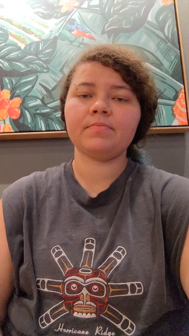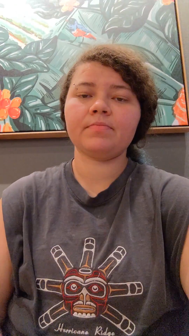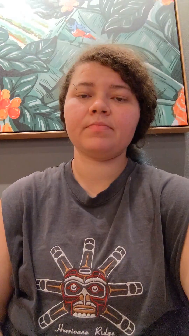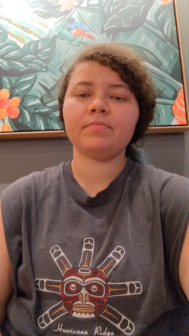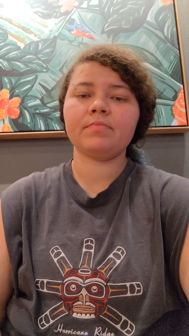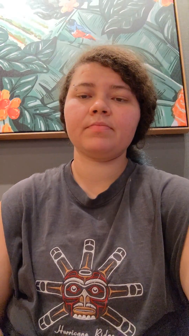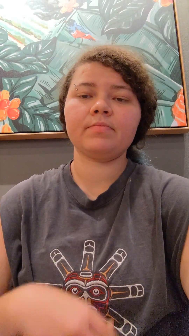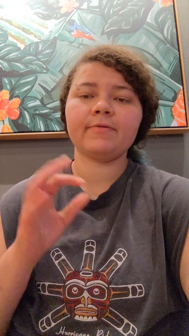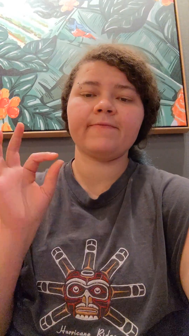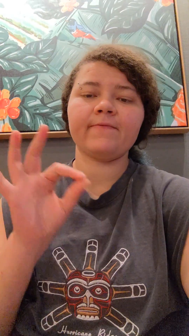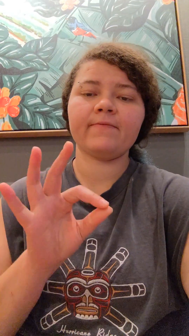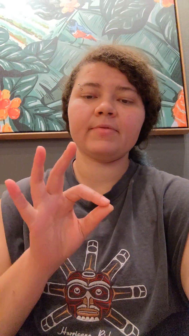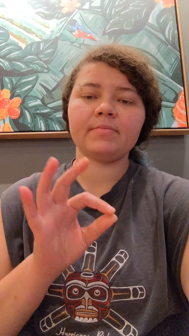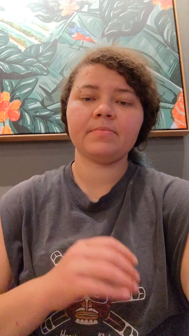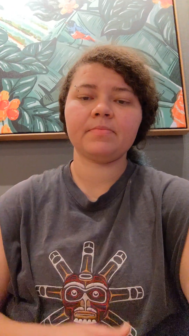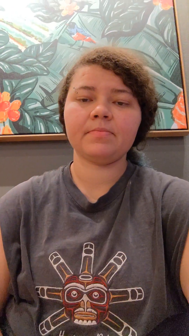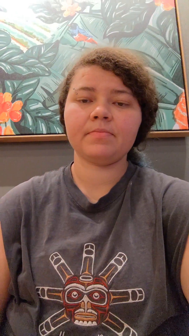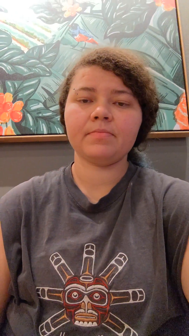fit